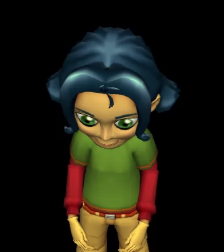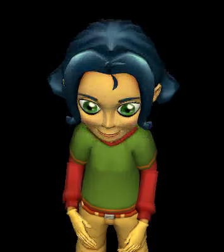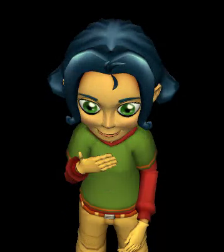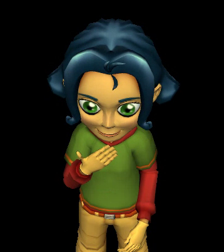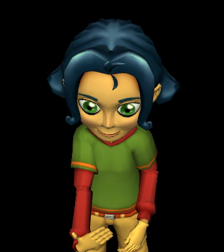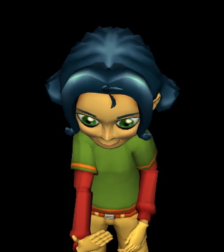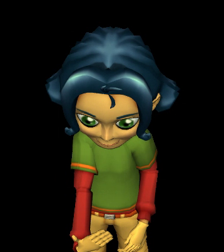يحيي